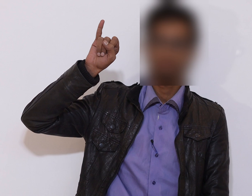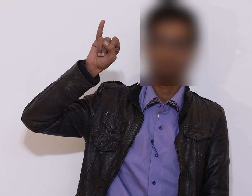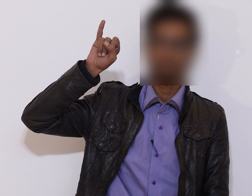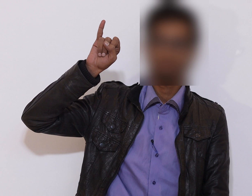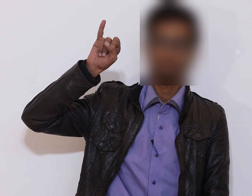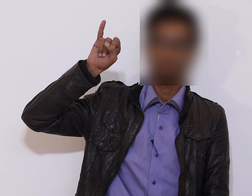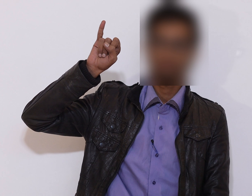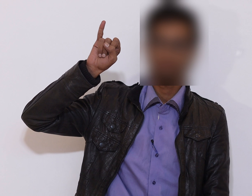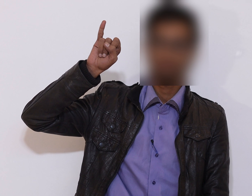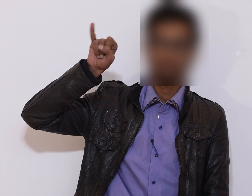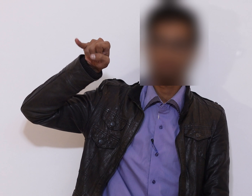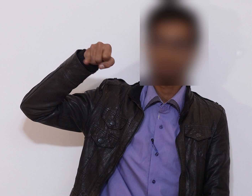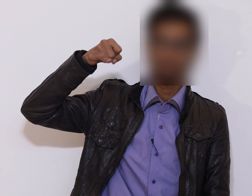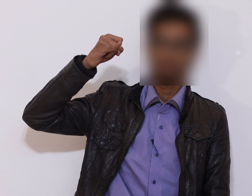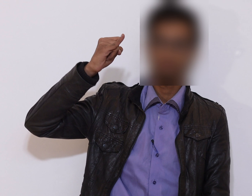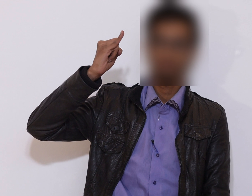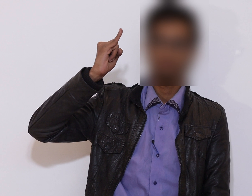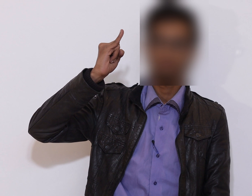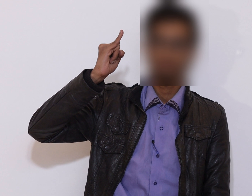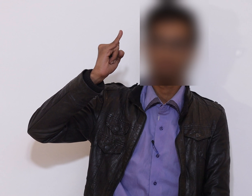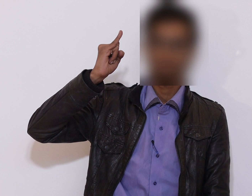ج